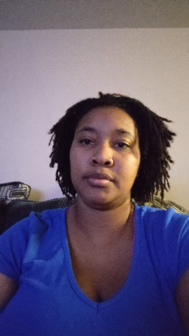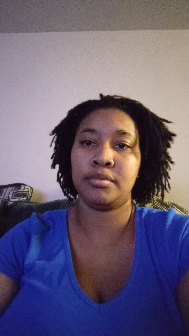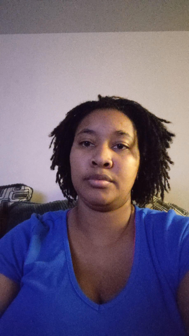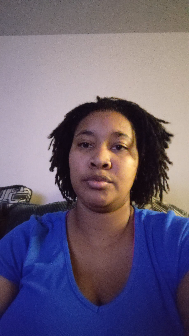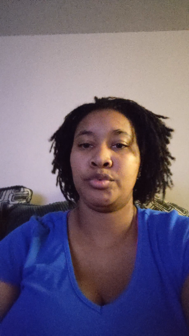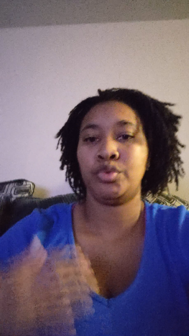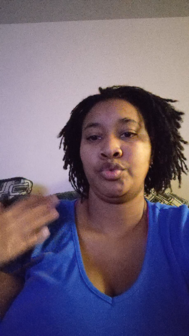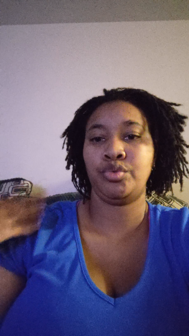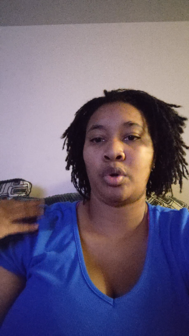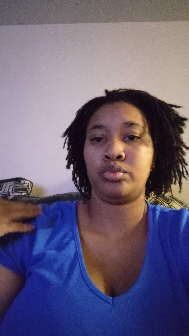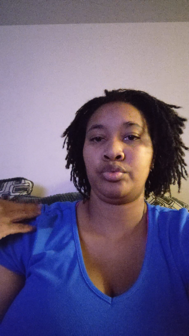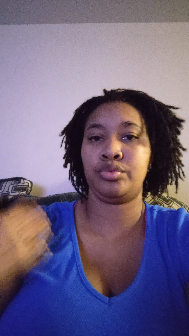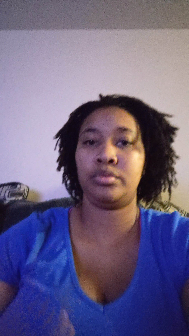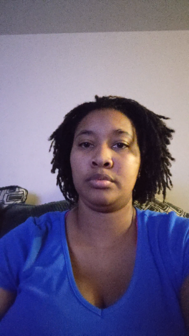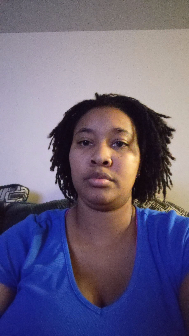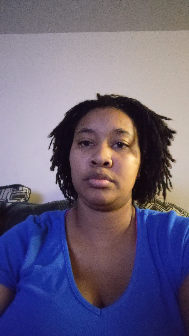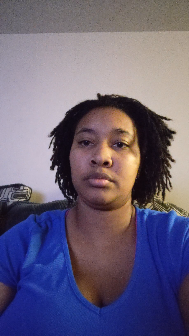shoulder